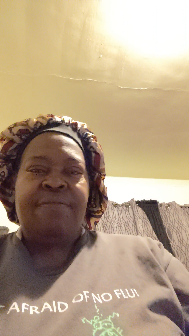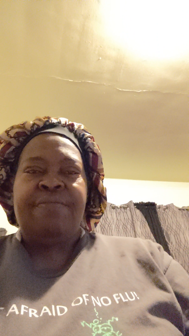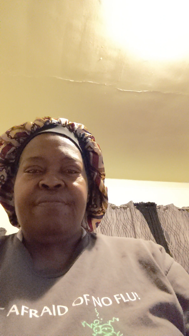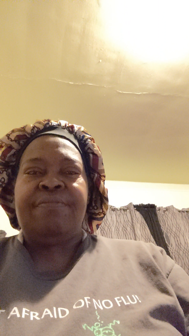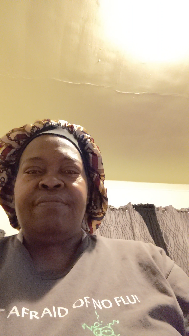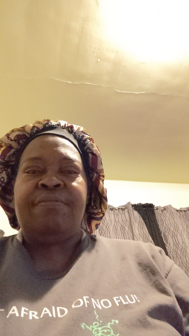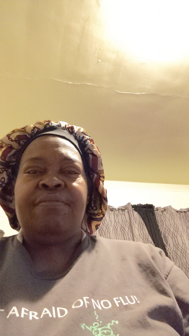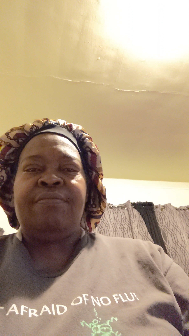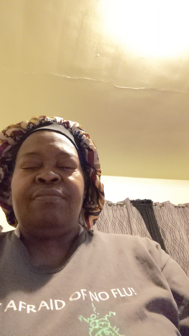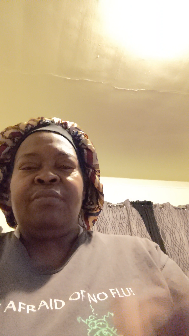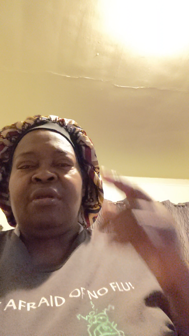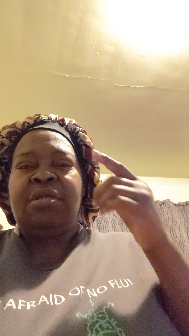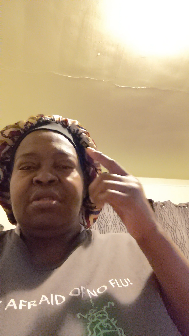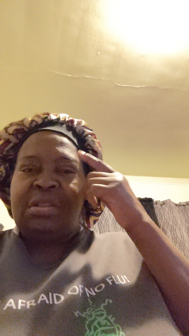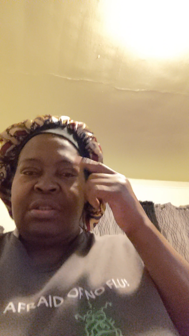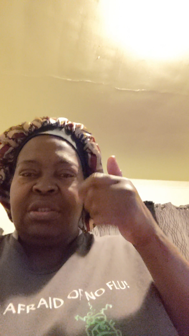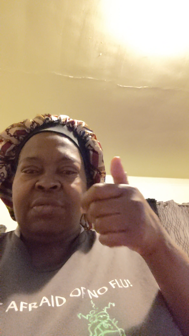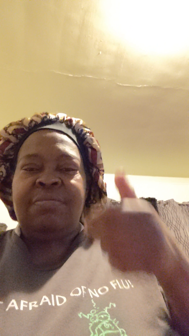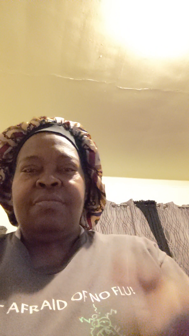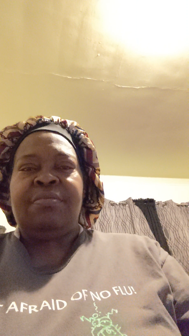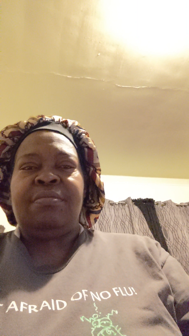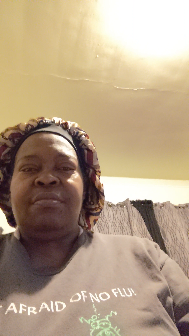dime